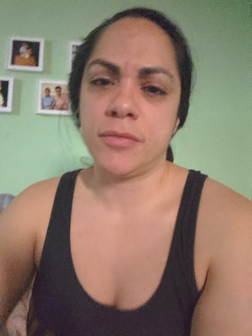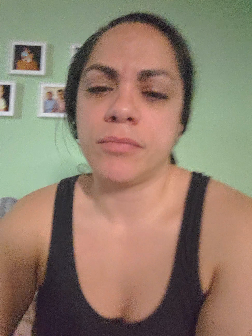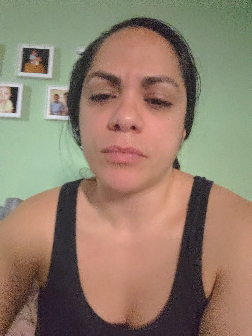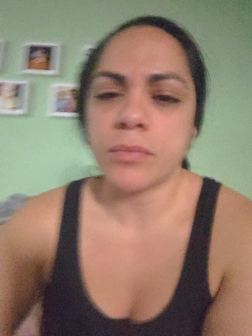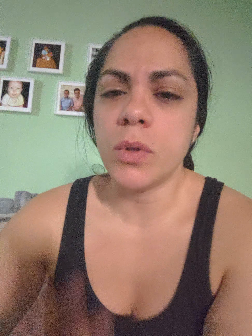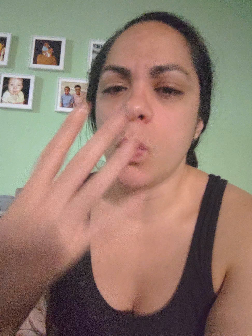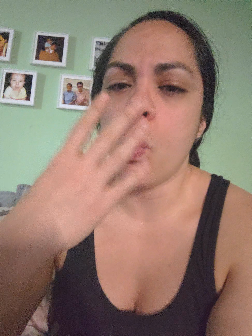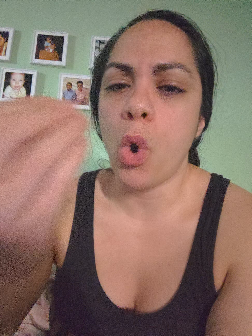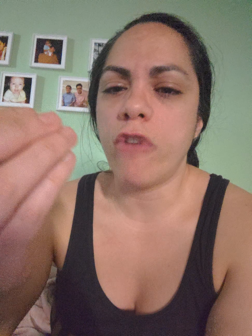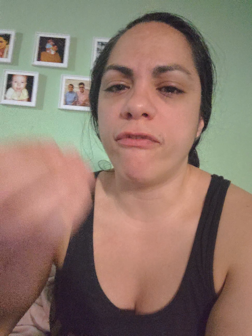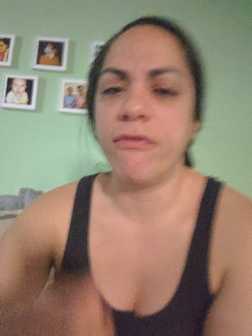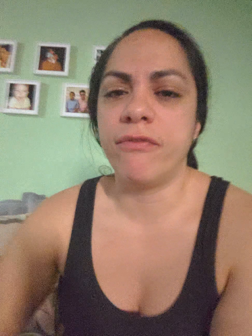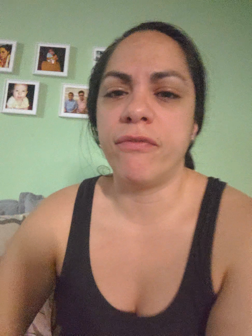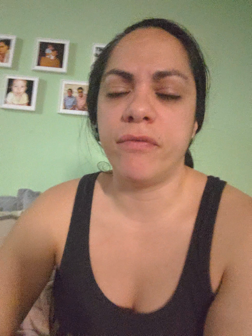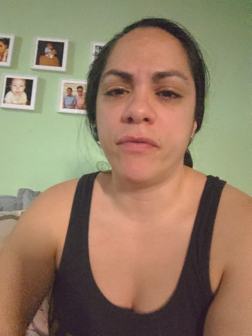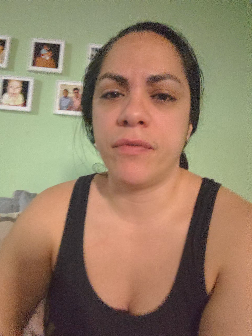wolf